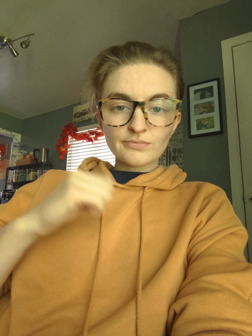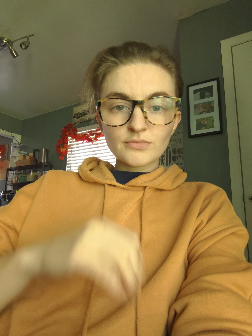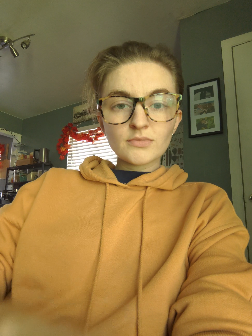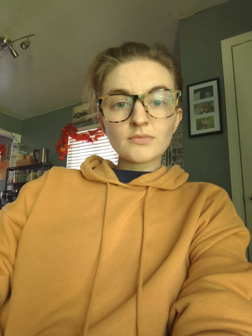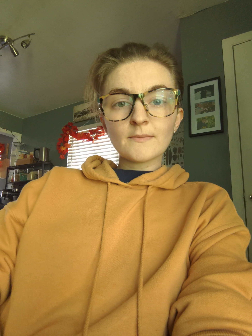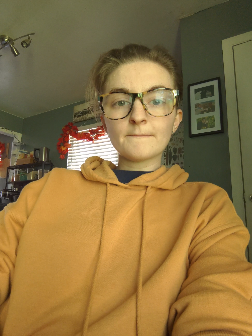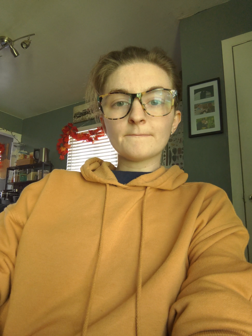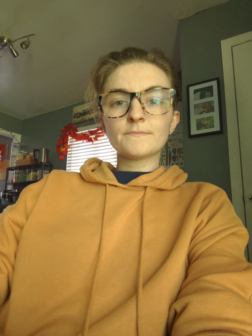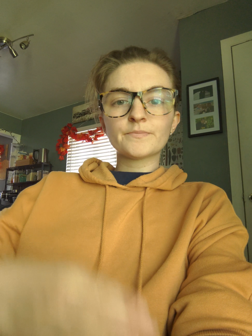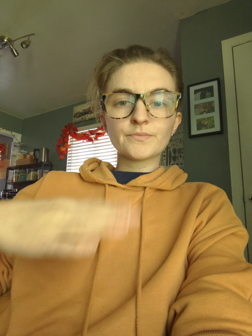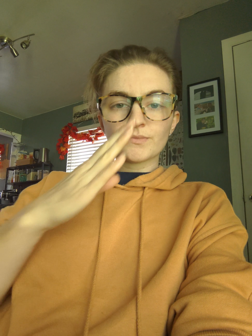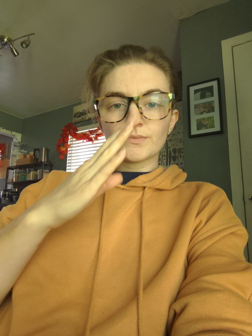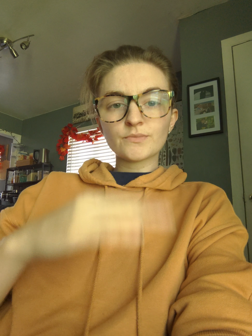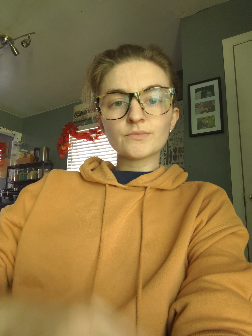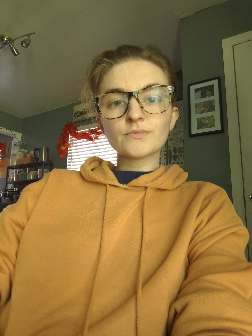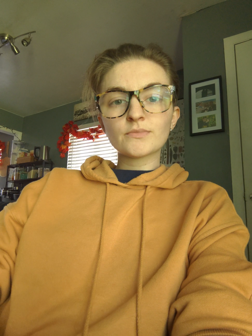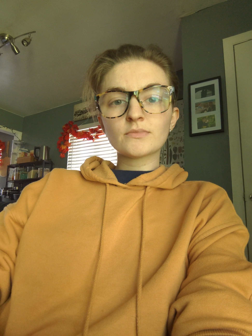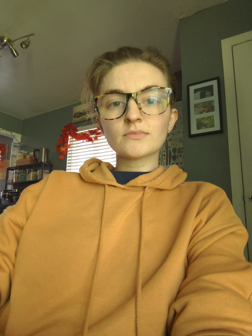roof